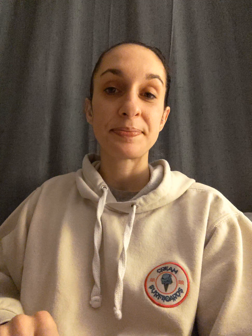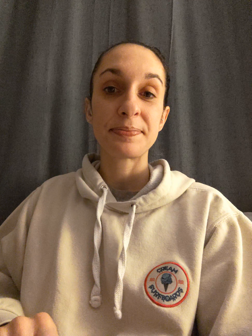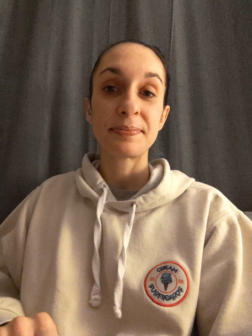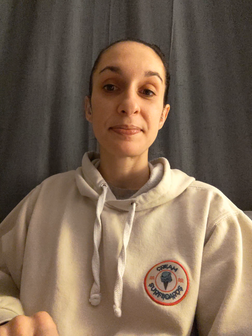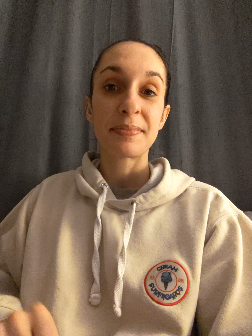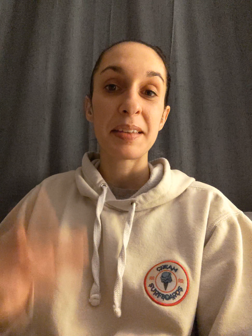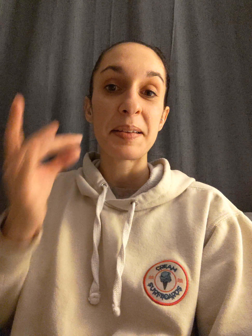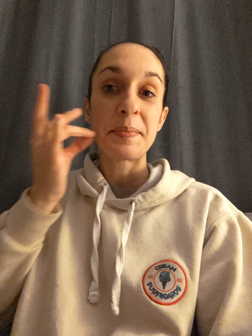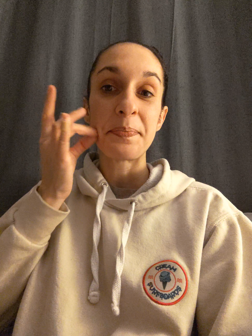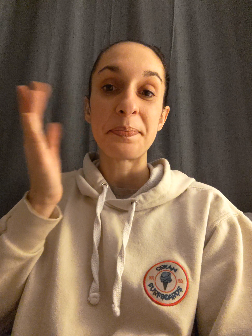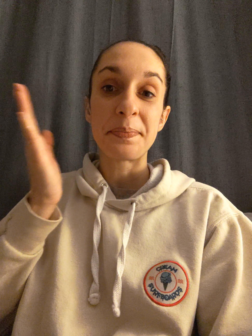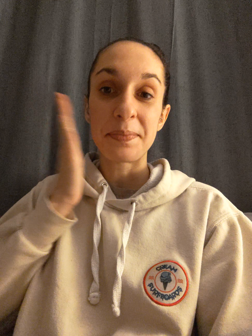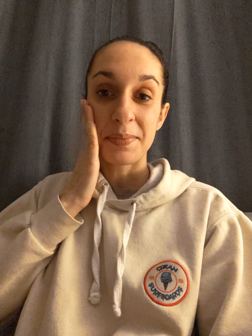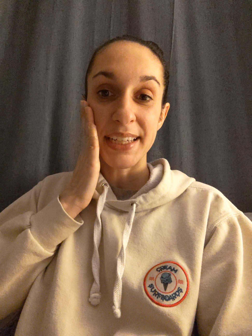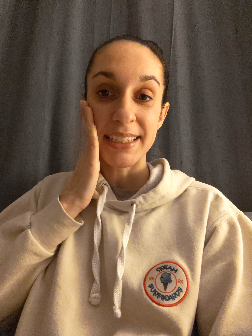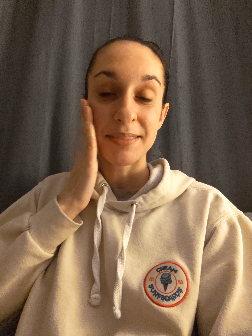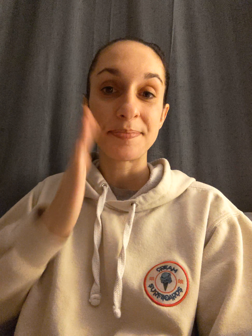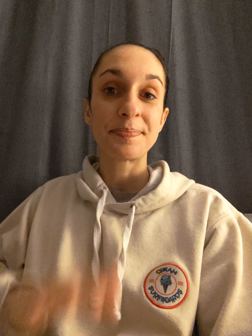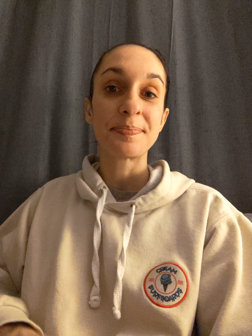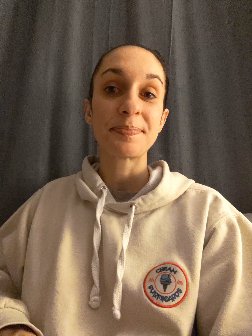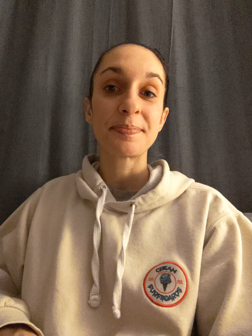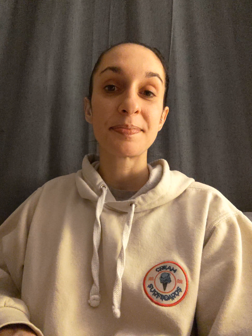bee